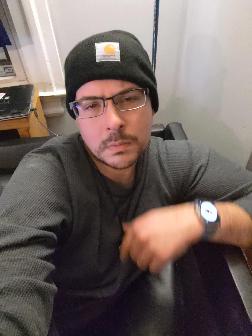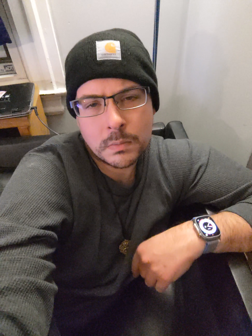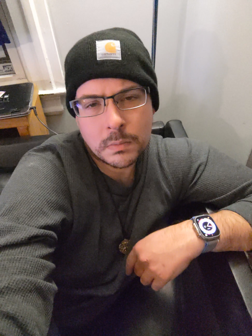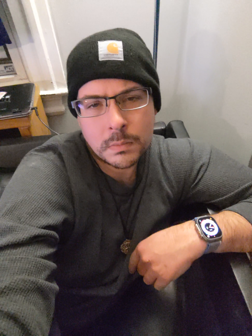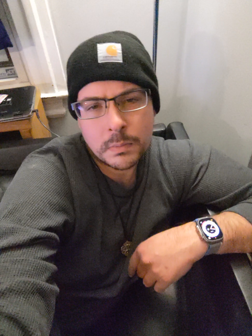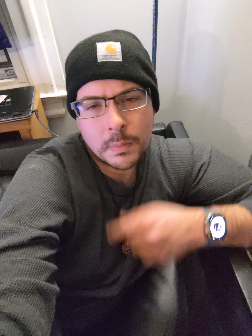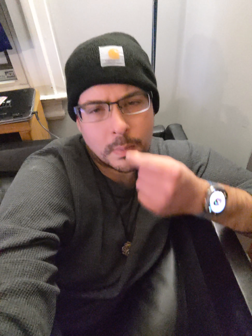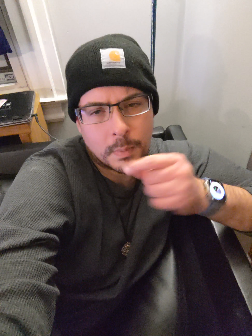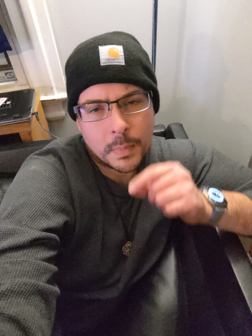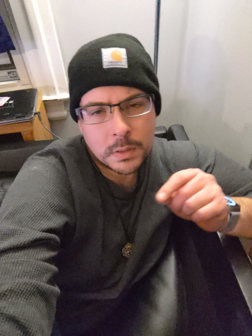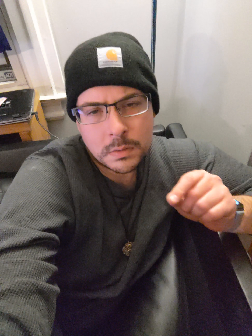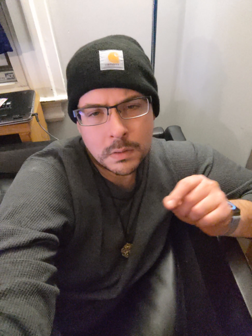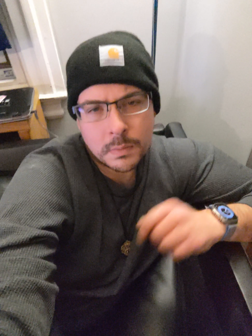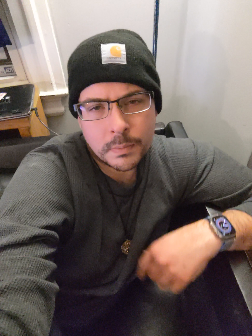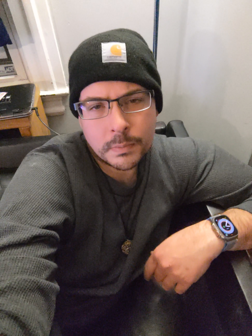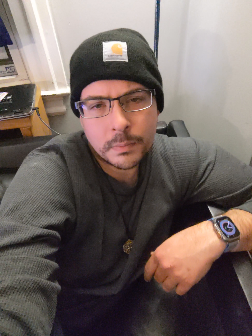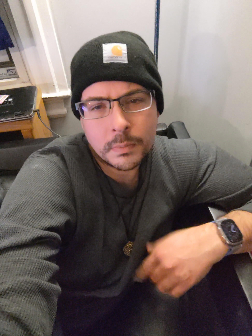pencil